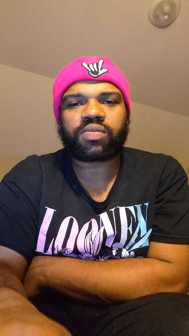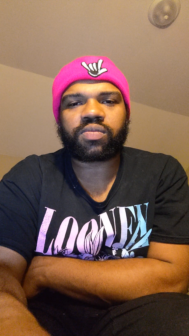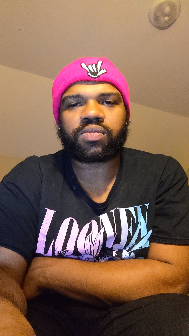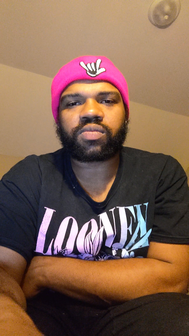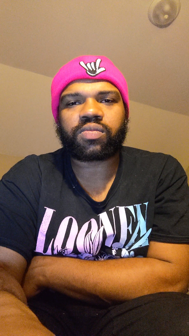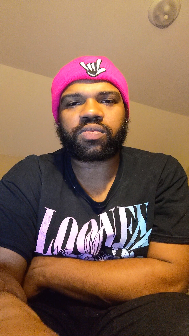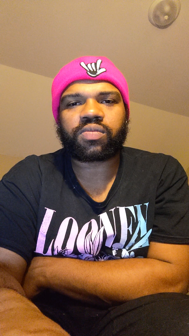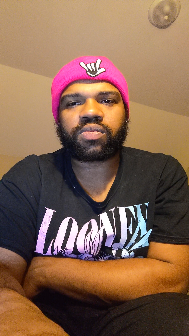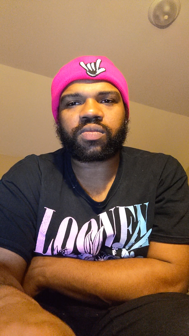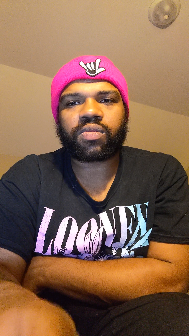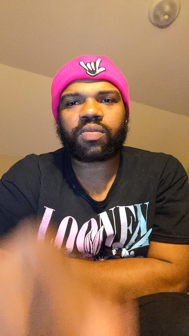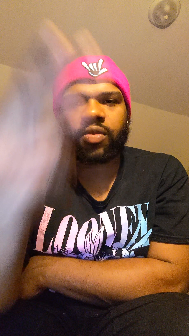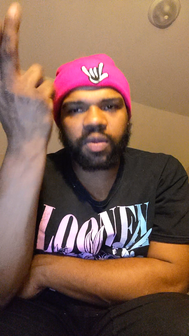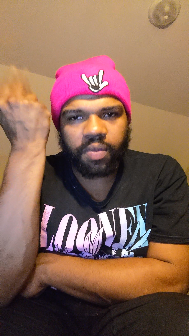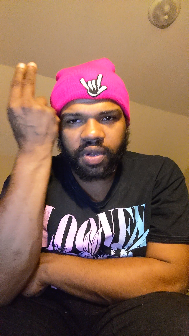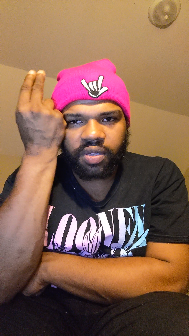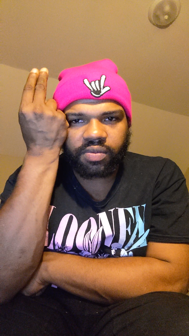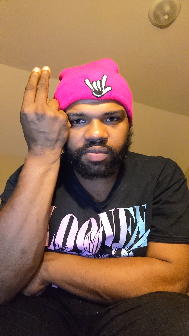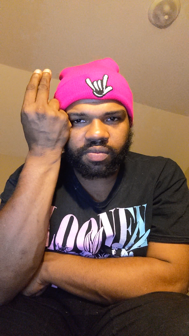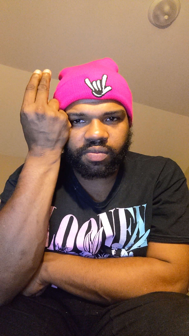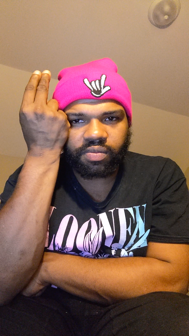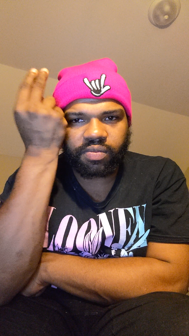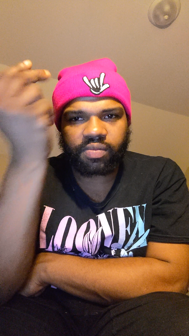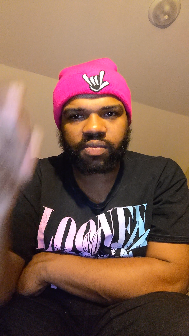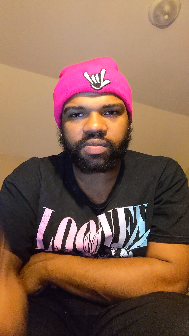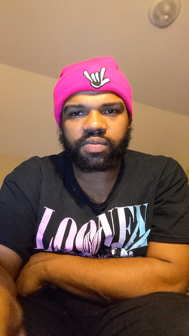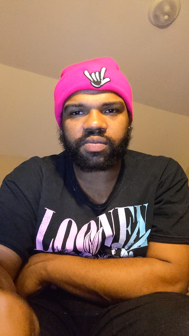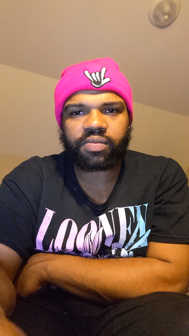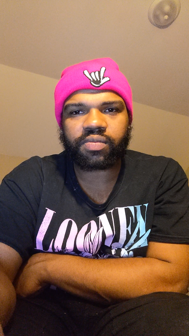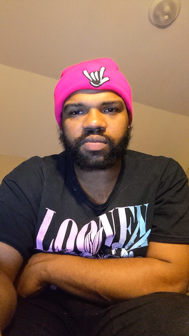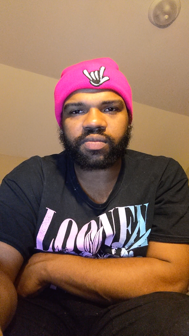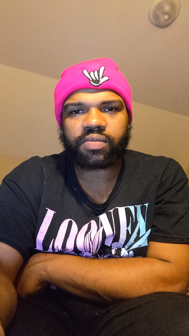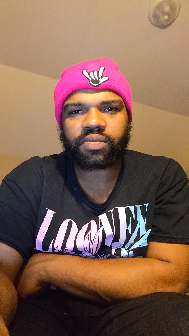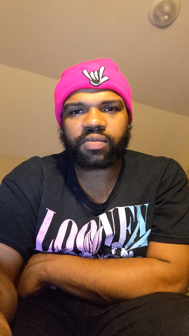bunny